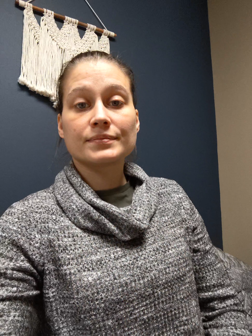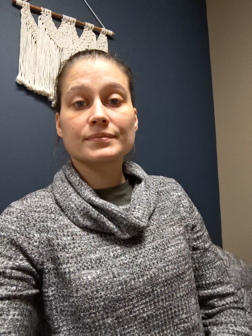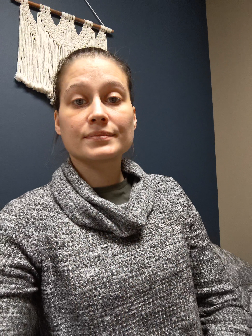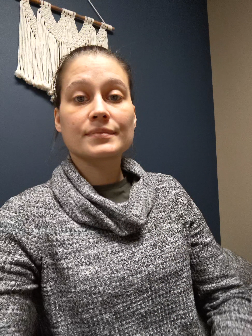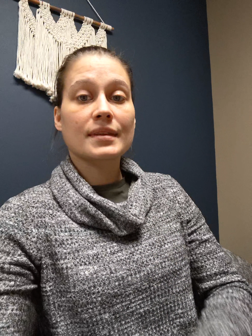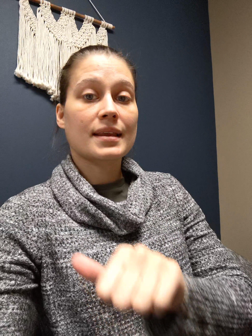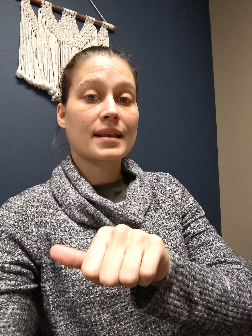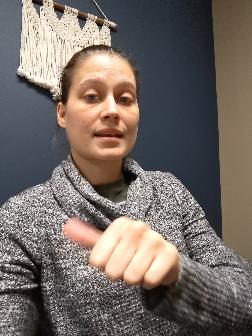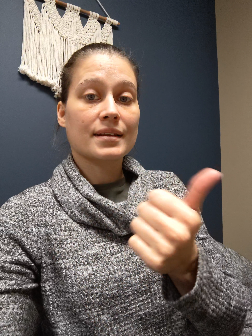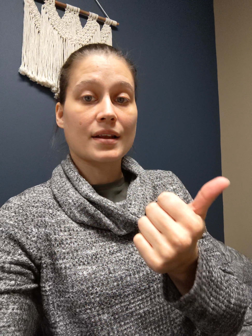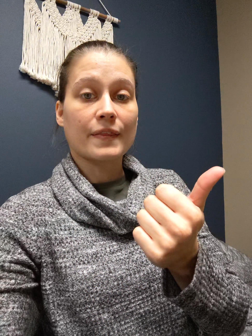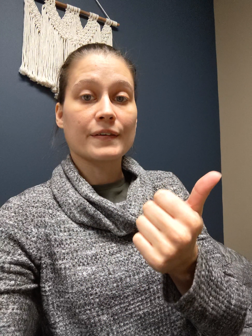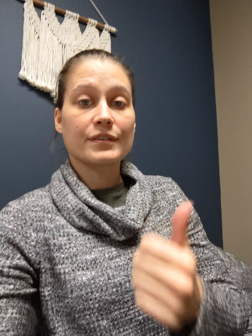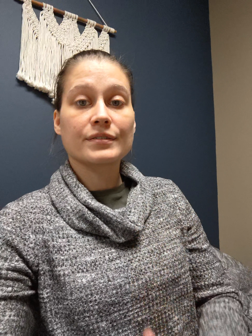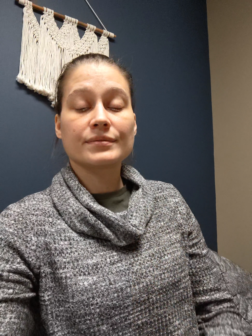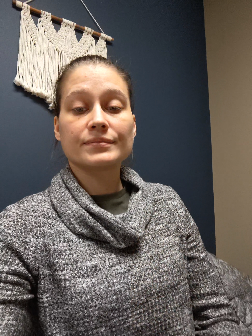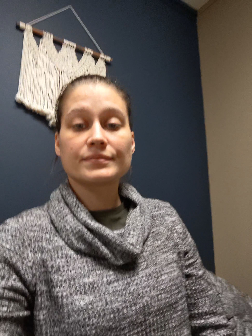another